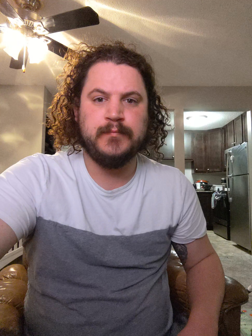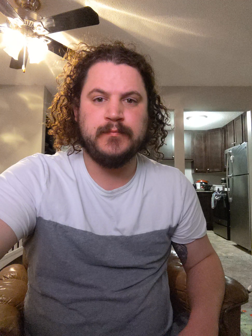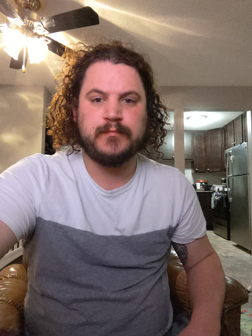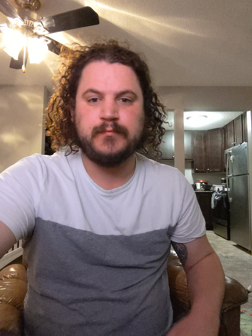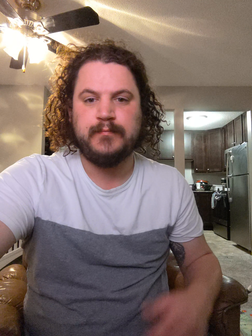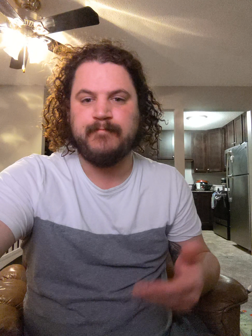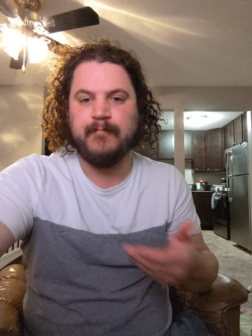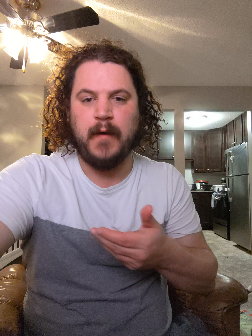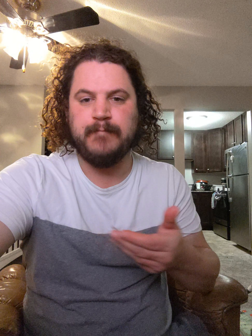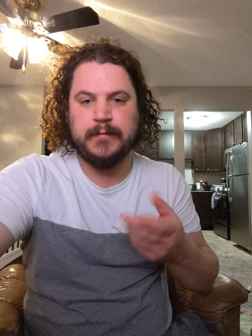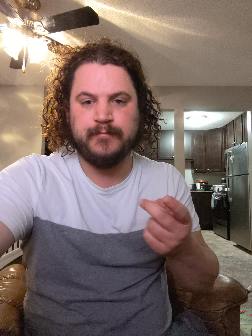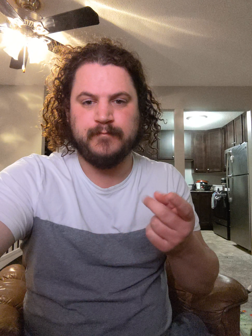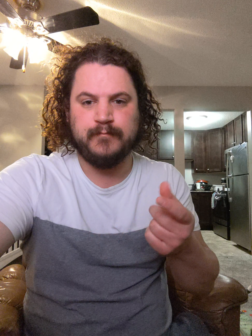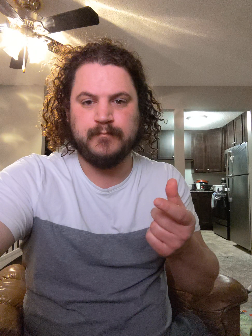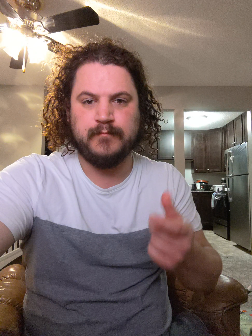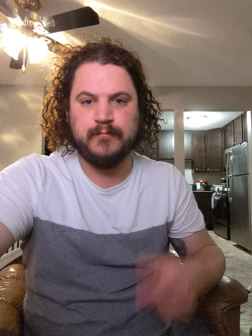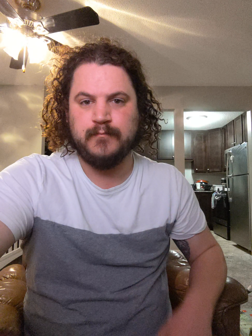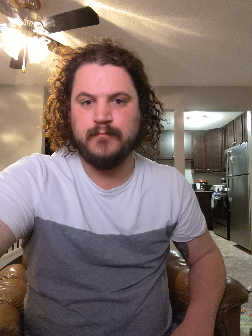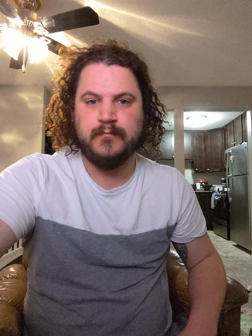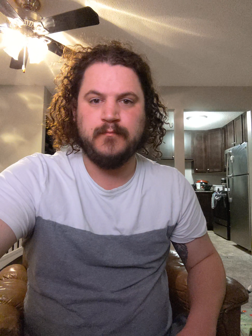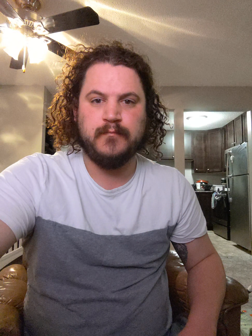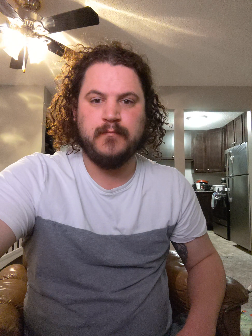puppy